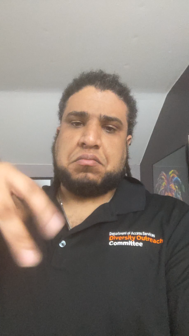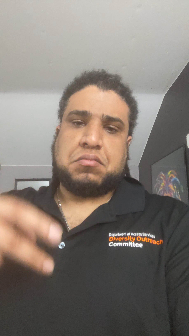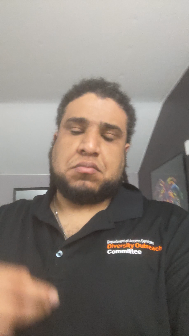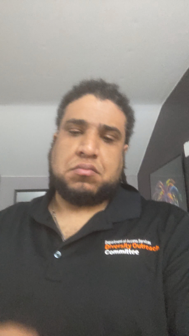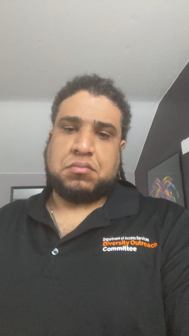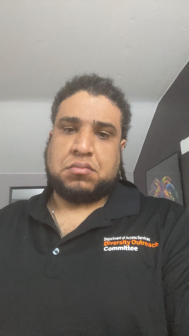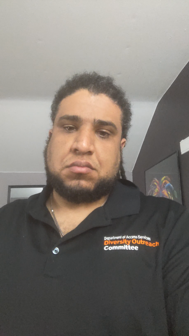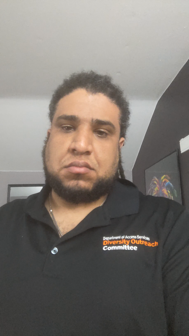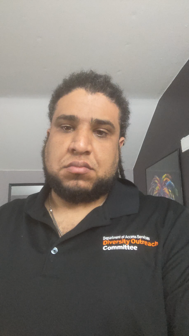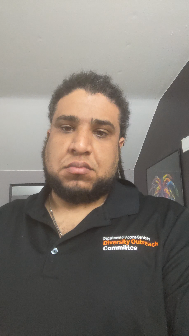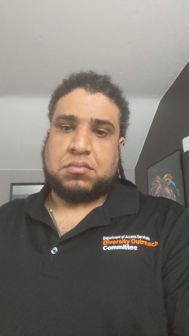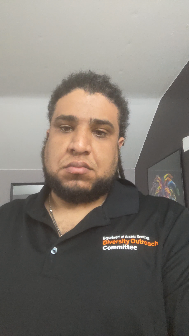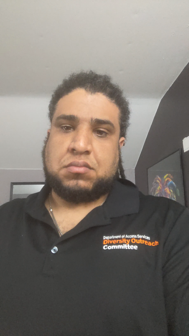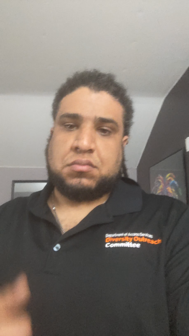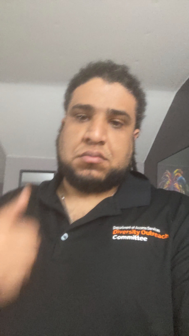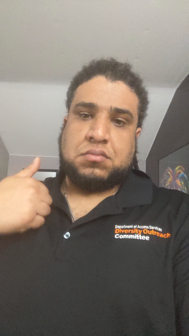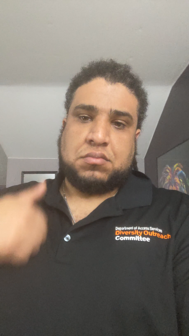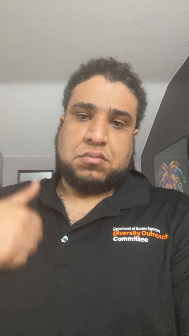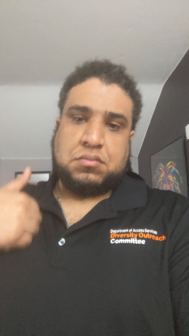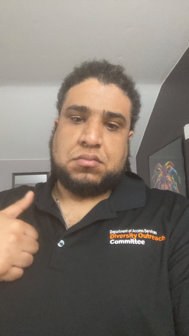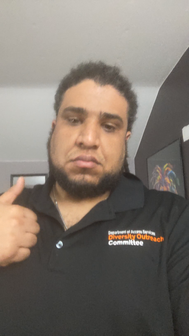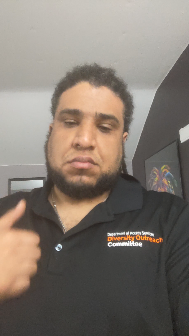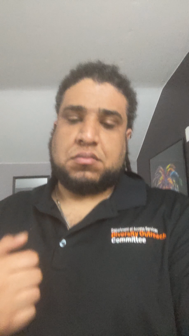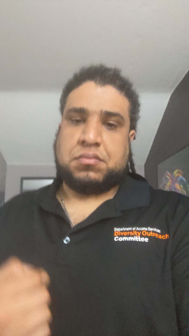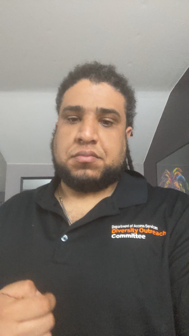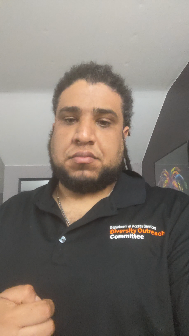bathtub